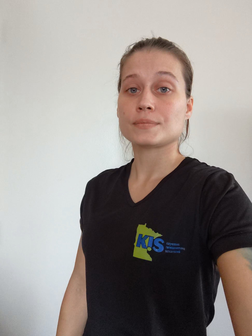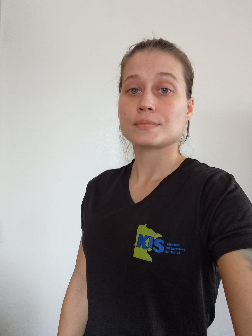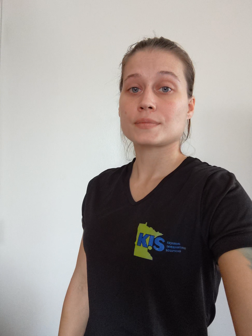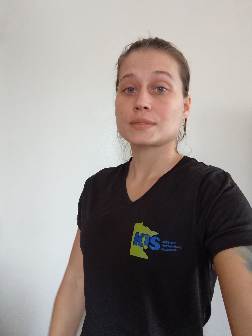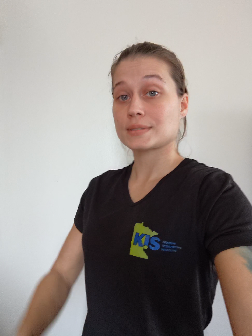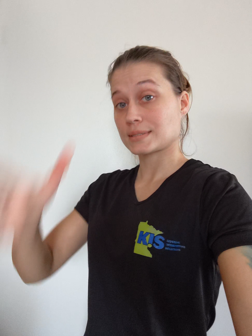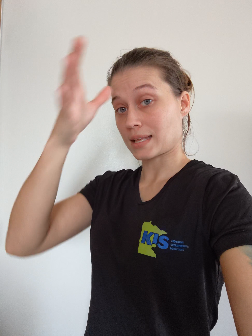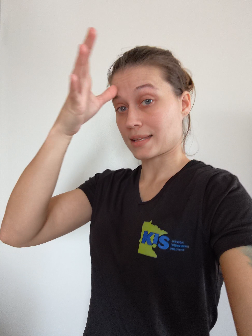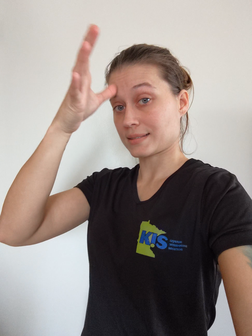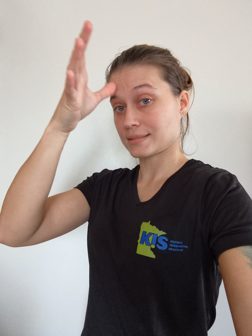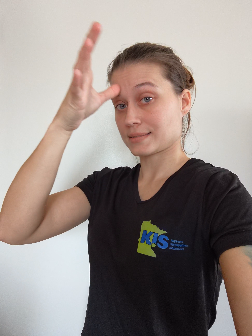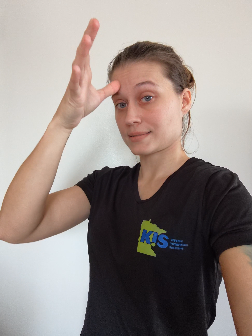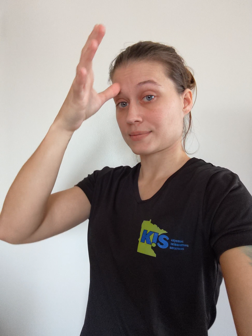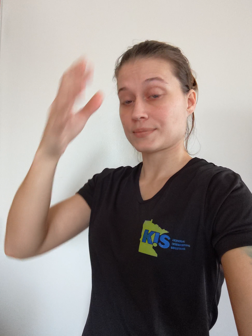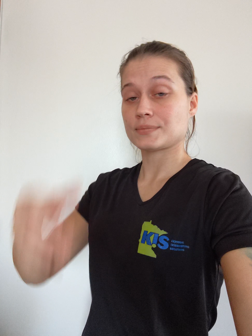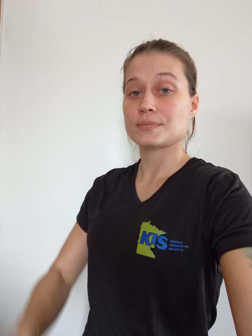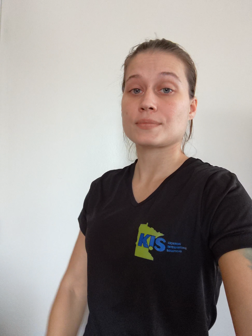dad